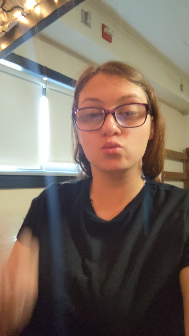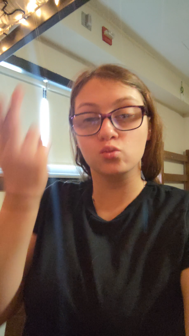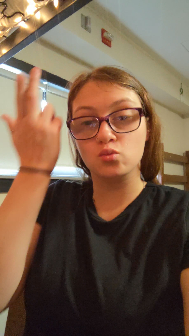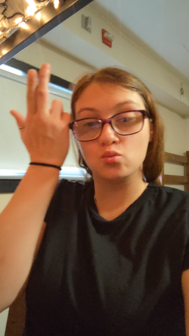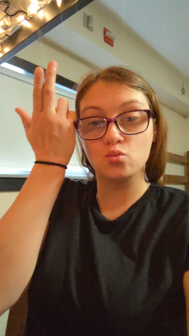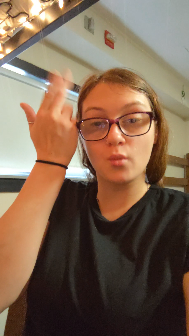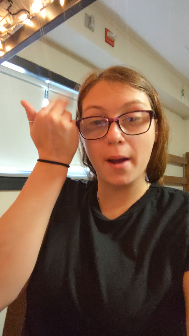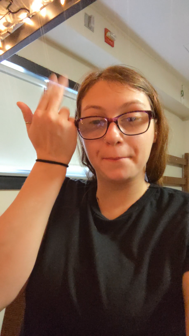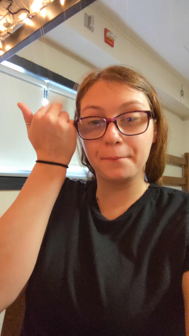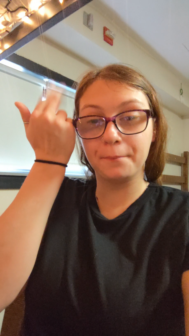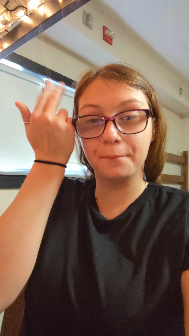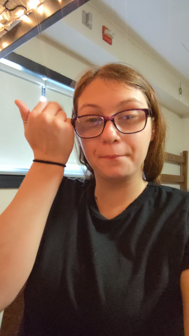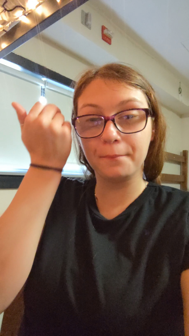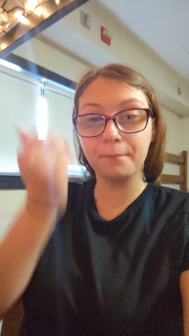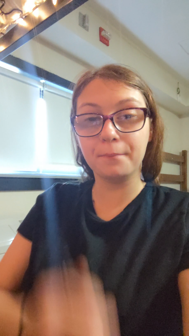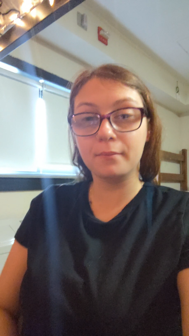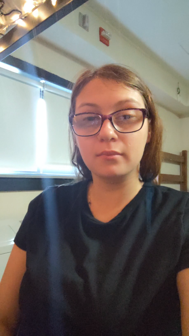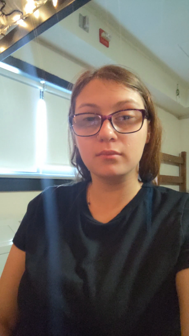rabbit